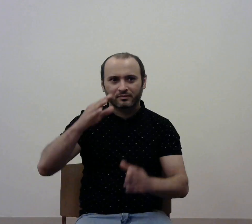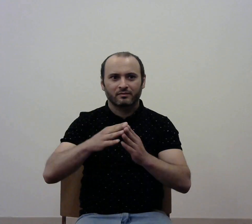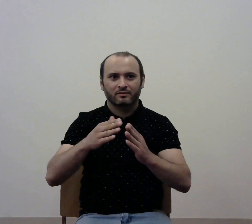ev